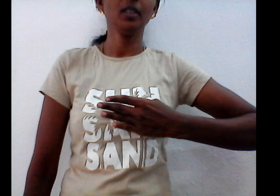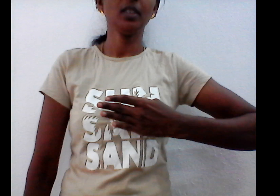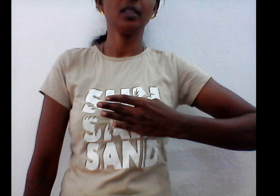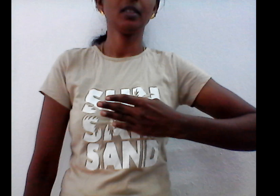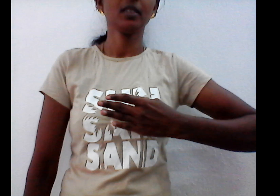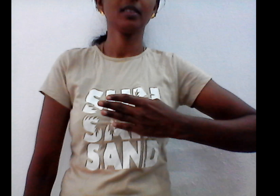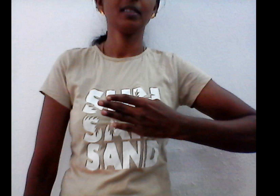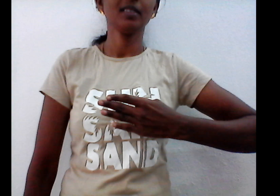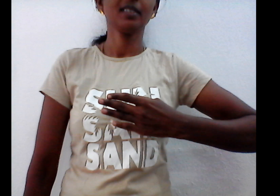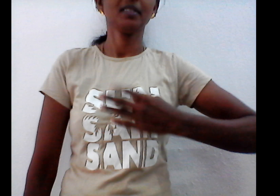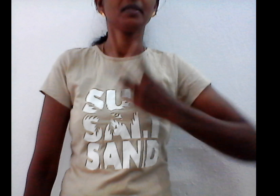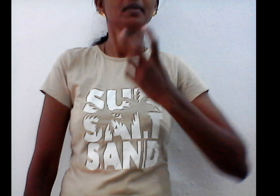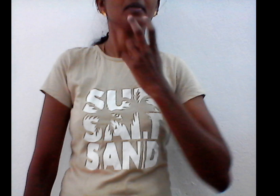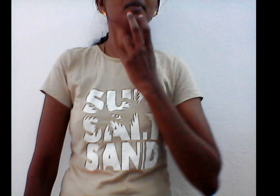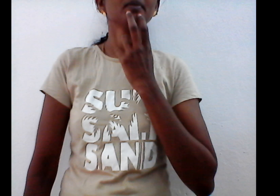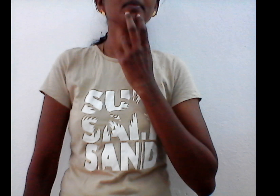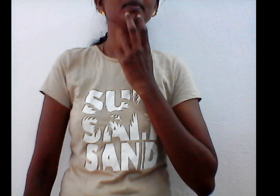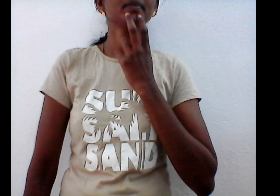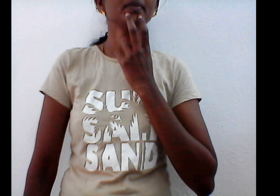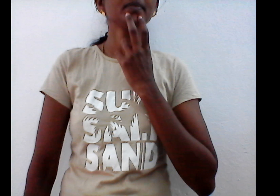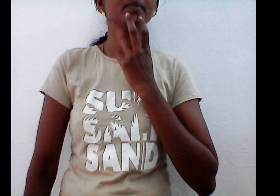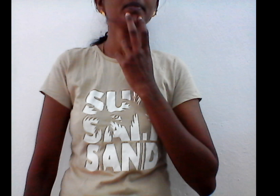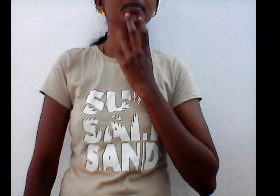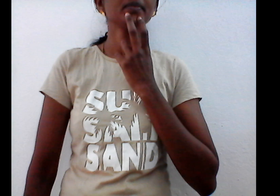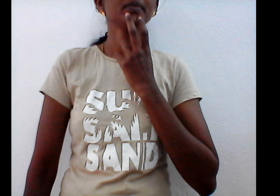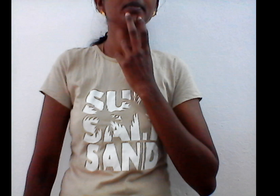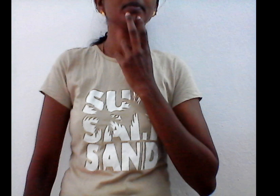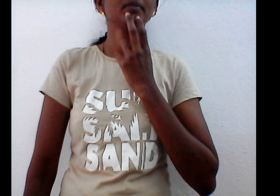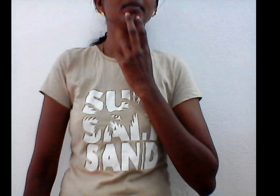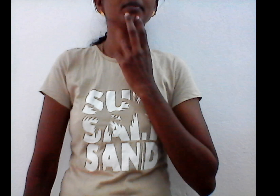അഃ